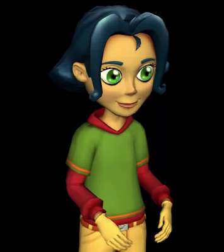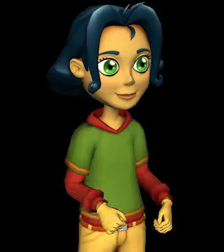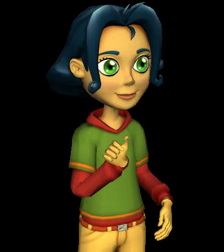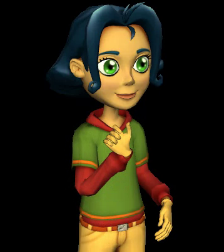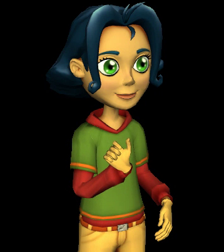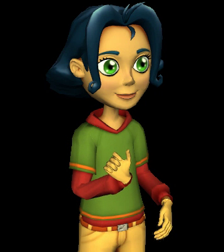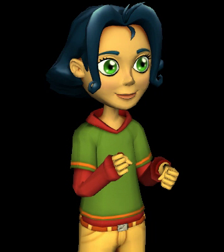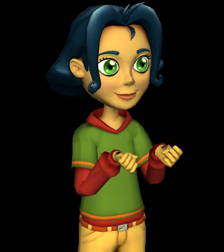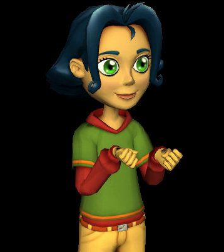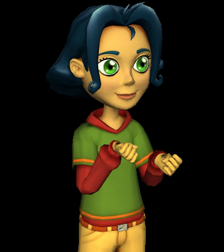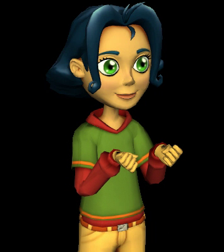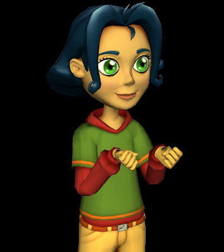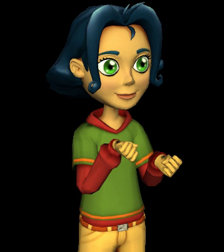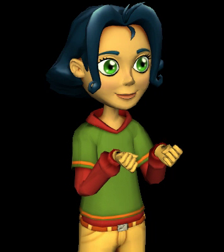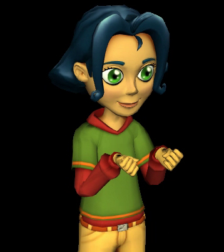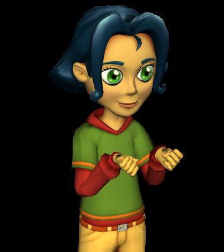سائق